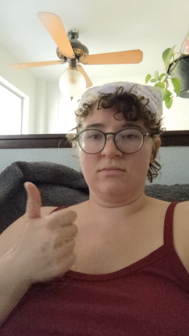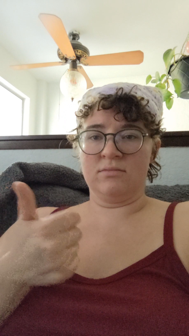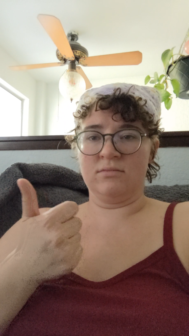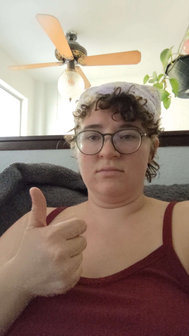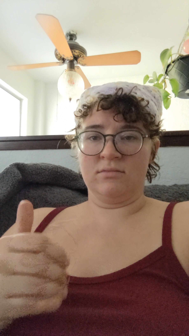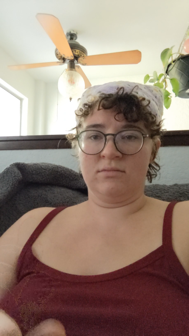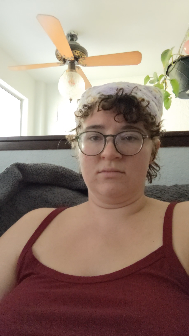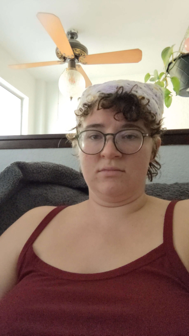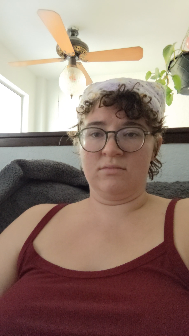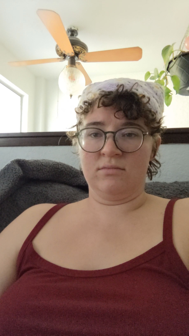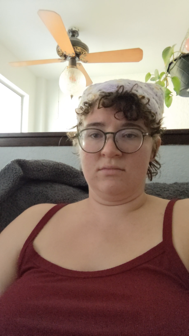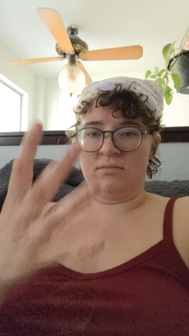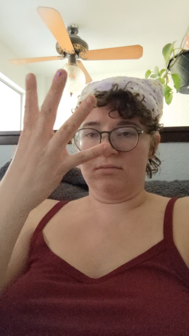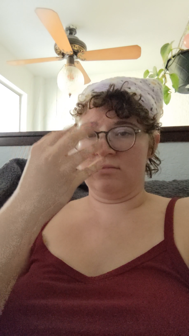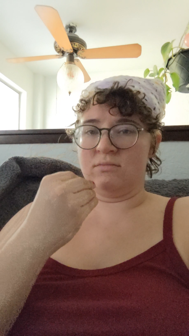asleep